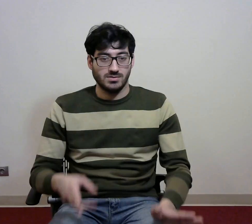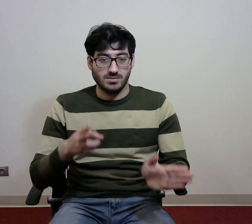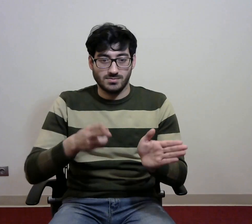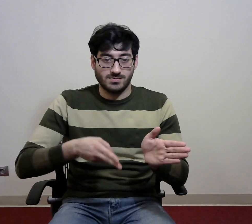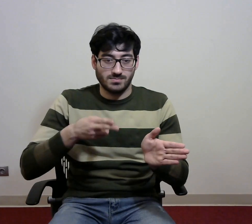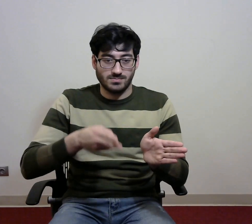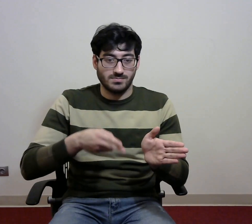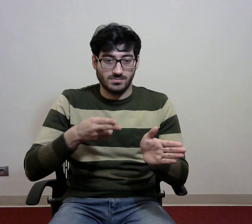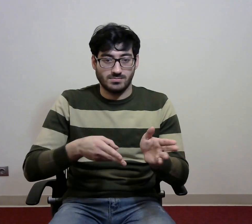qatar